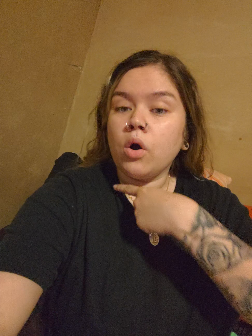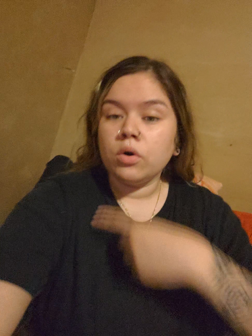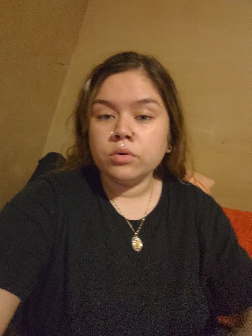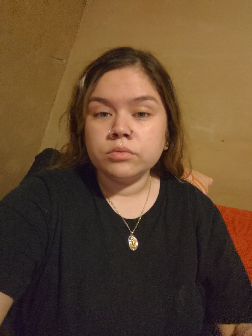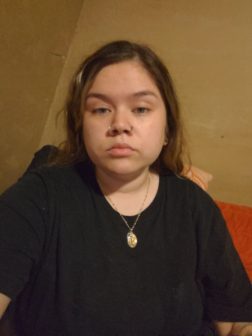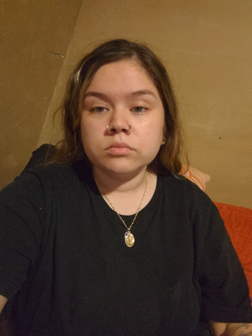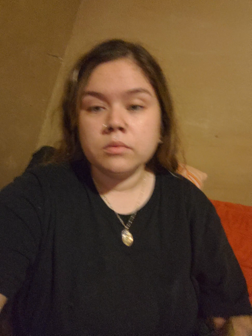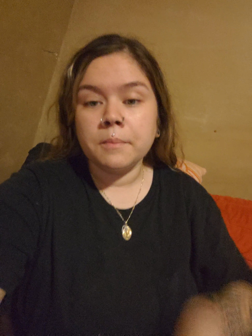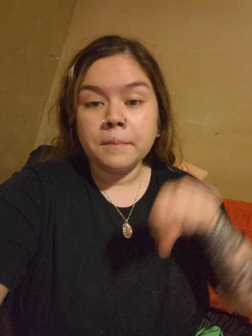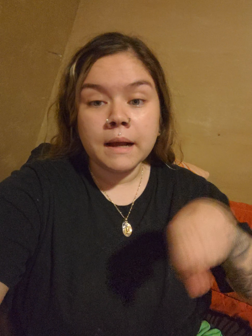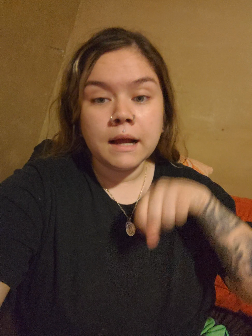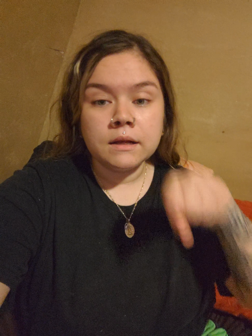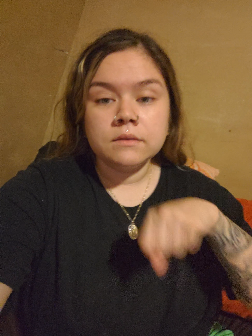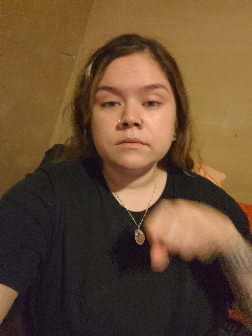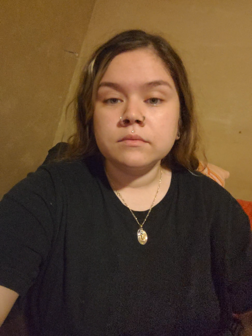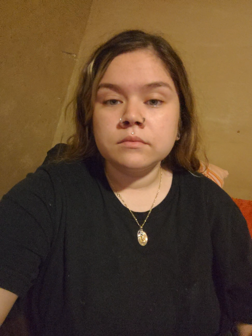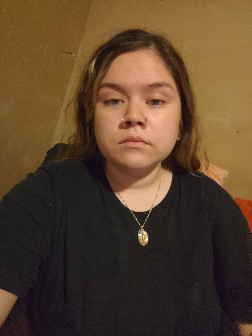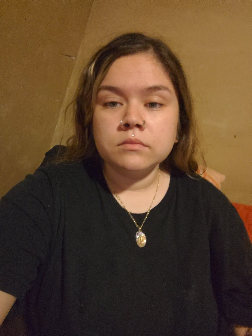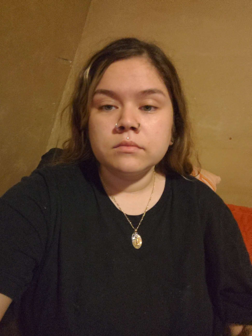bicycle